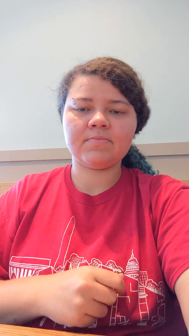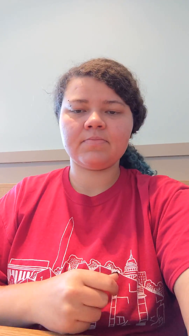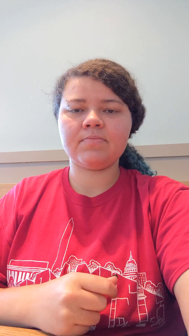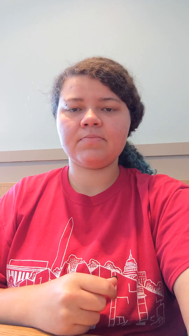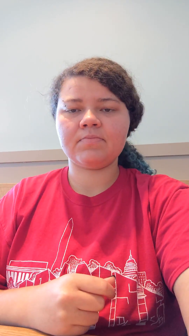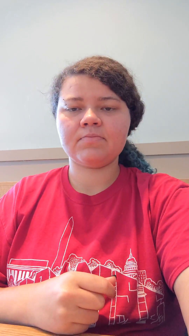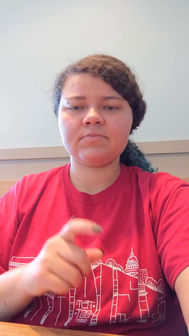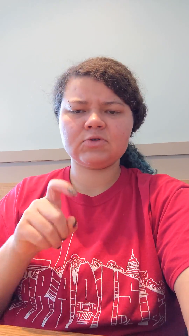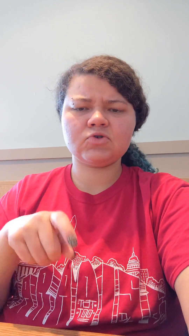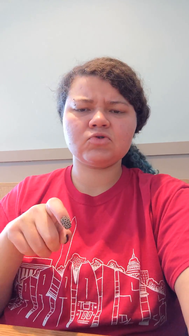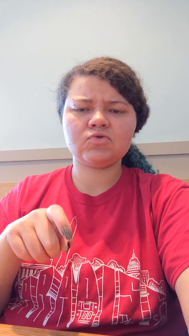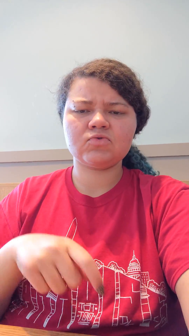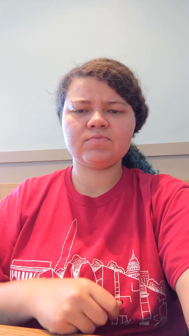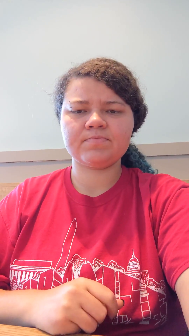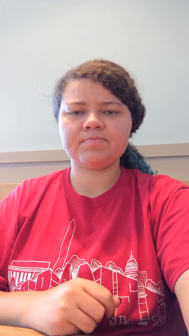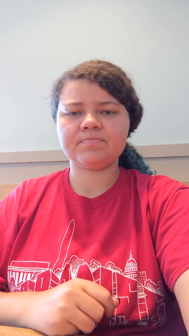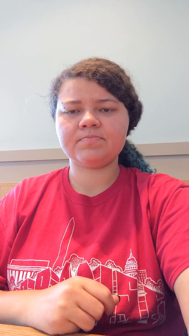should